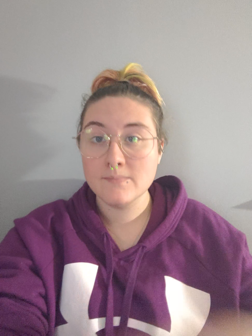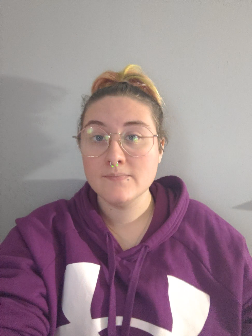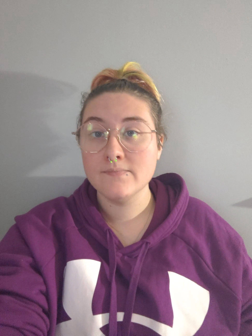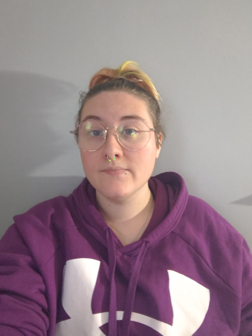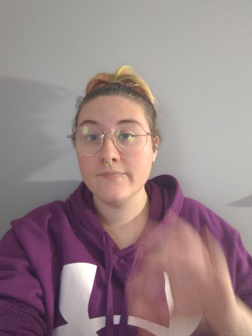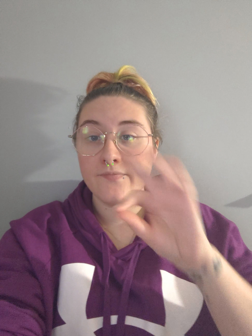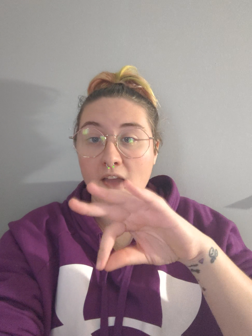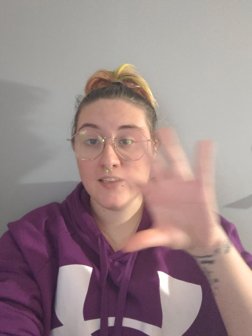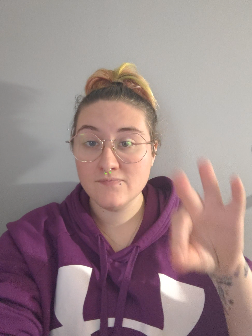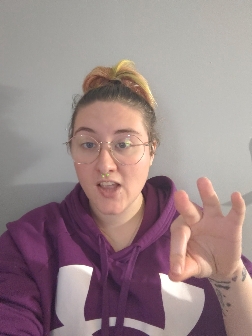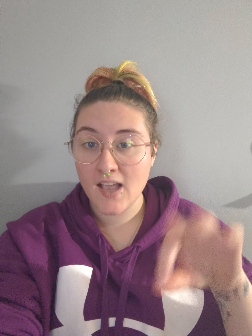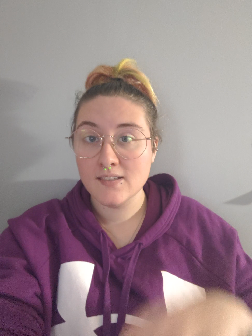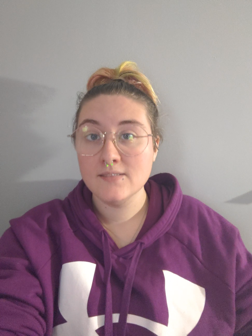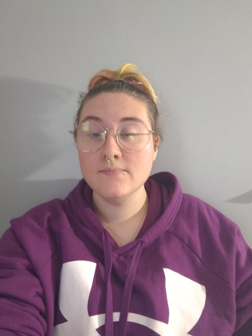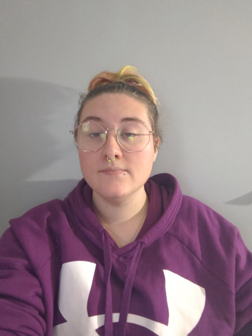french fries